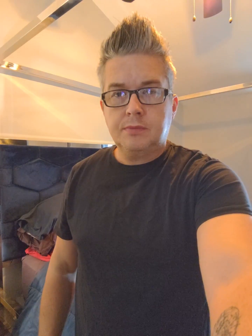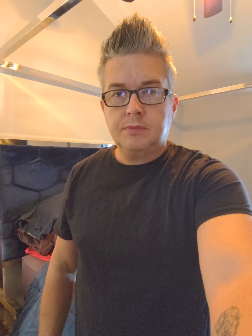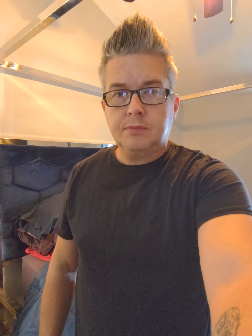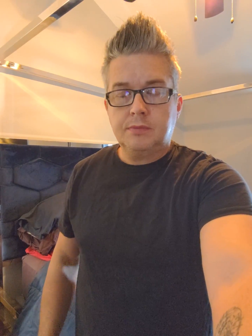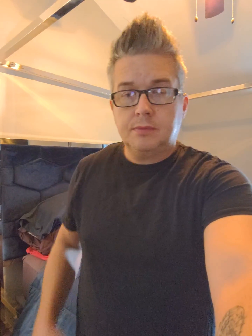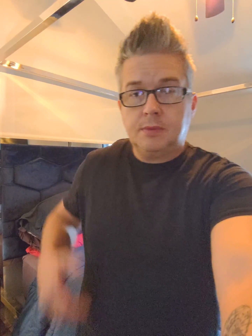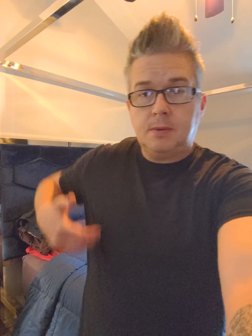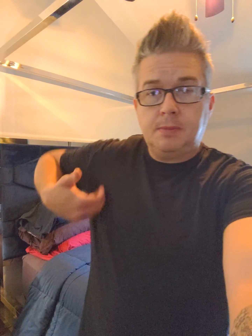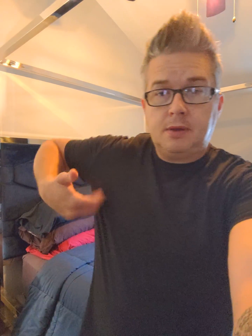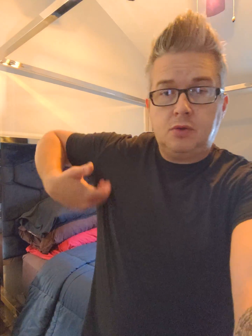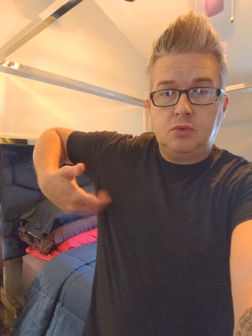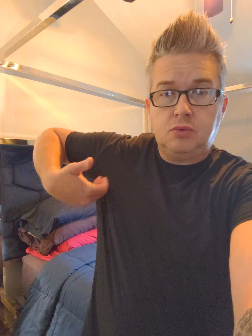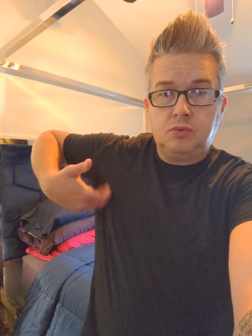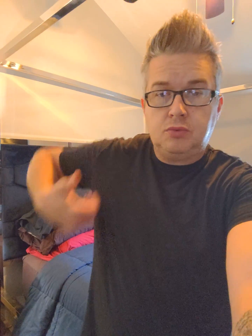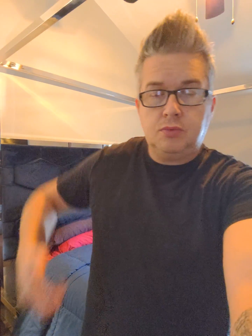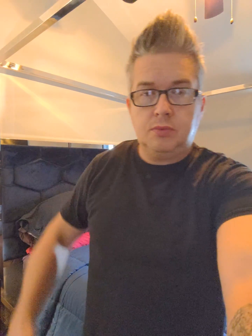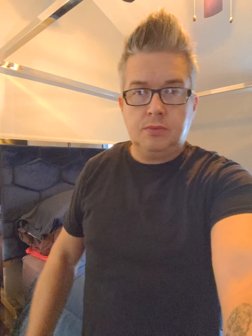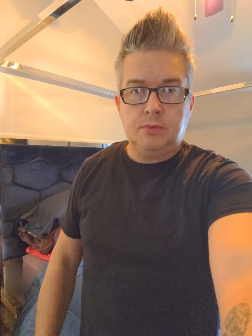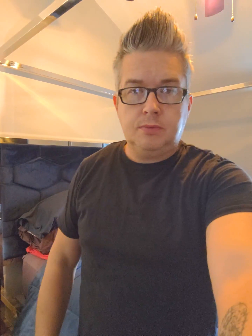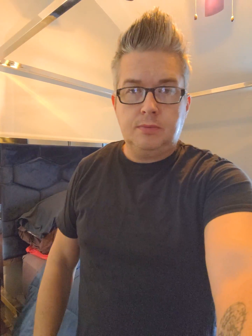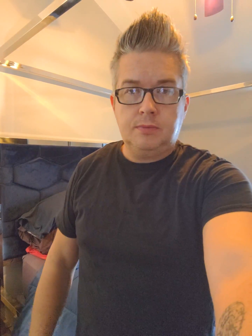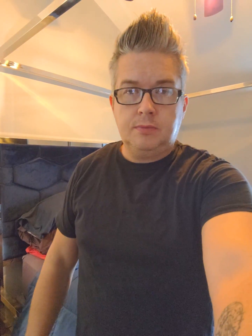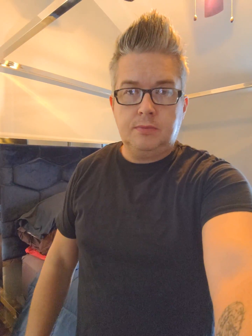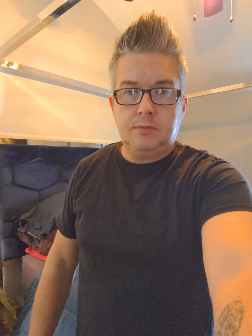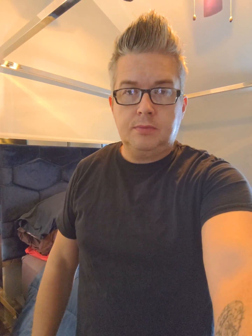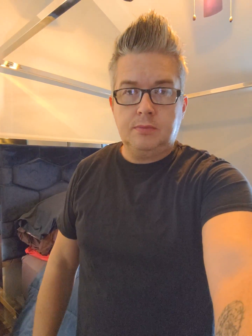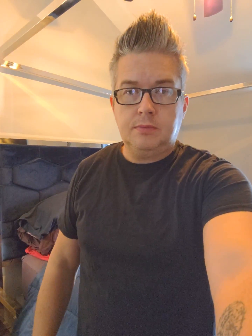monkey